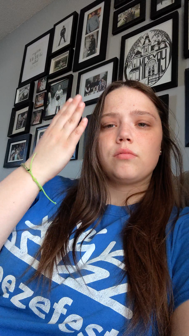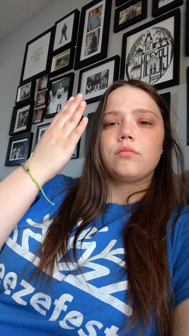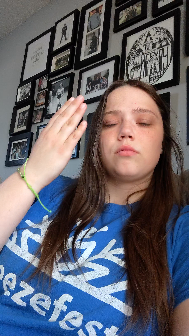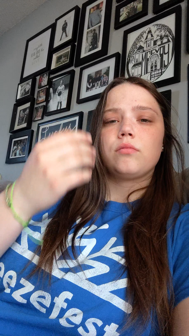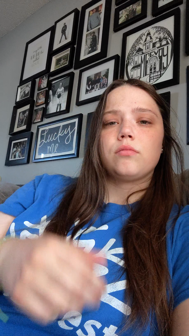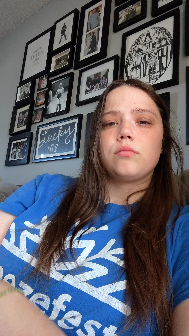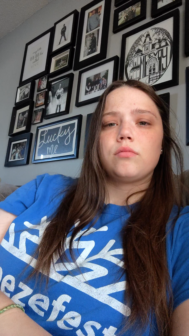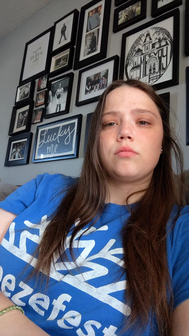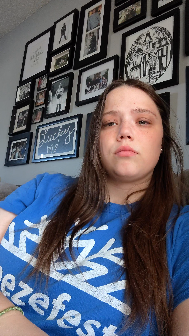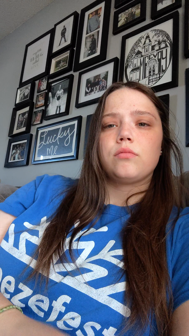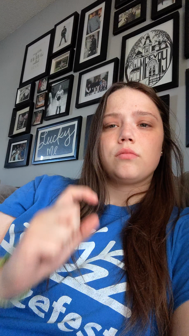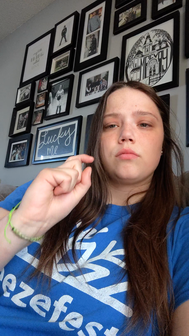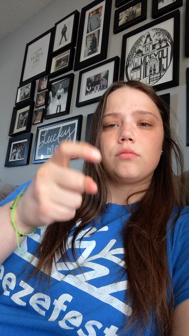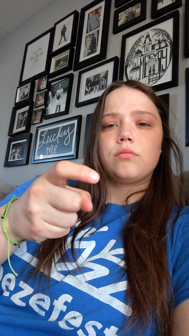present